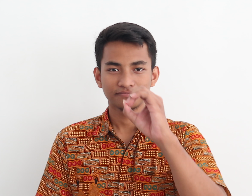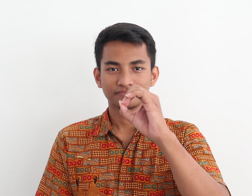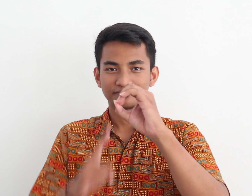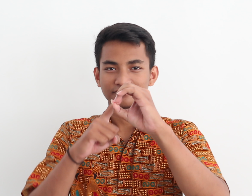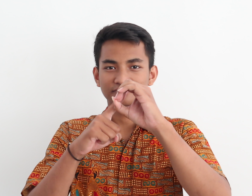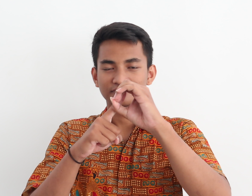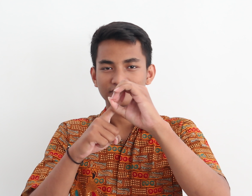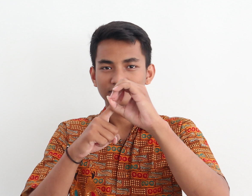Q